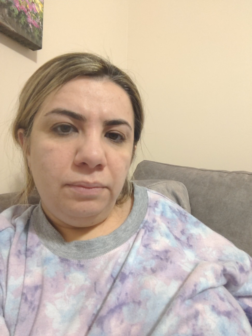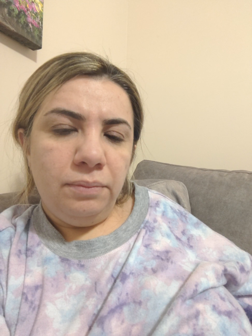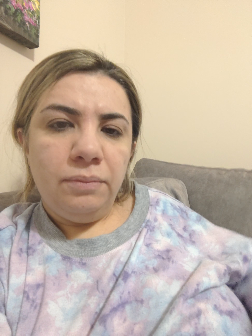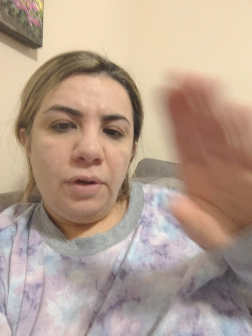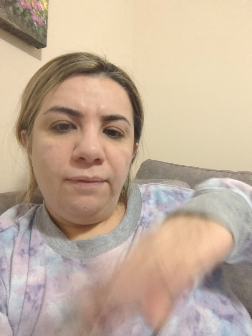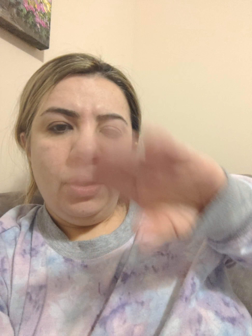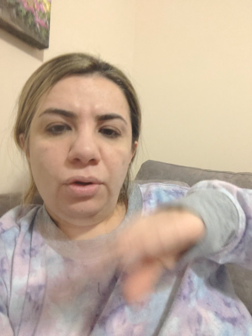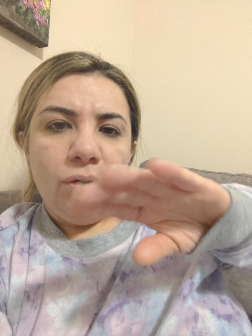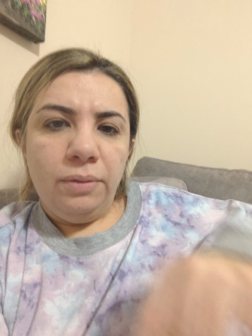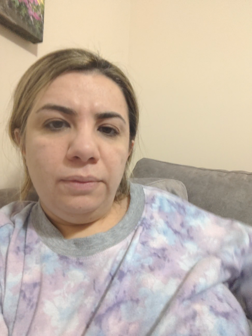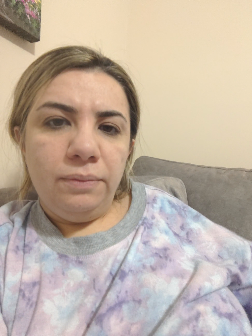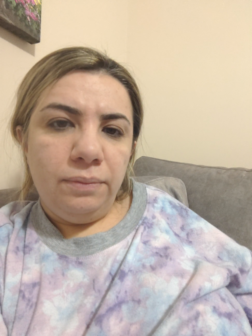fall